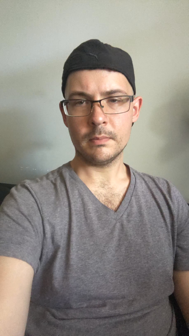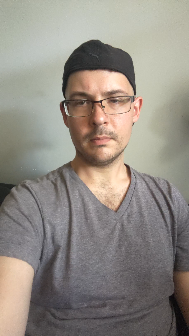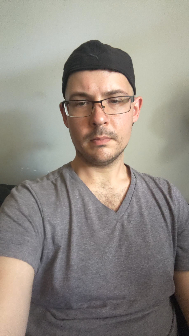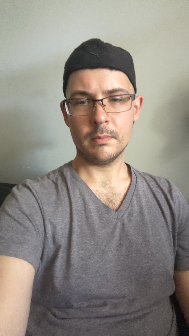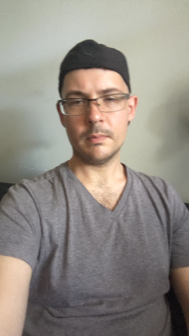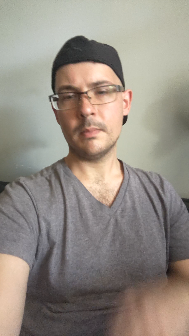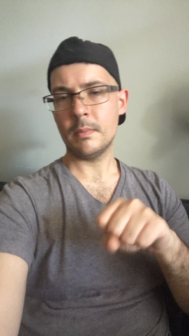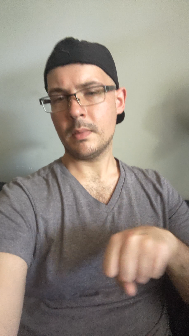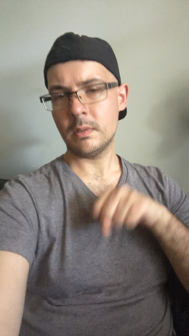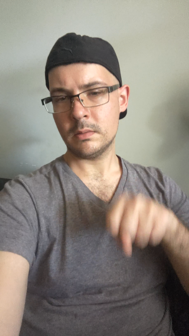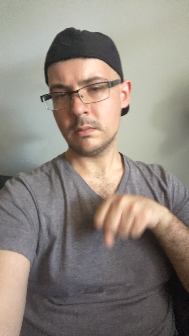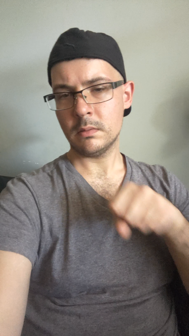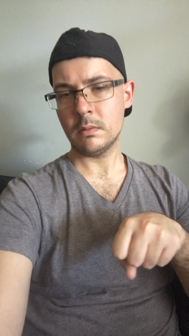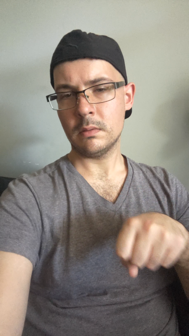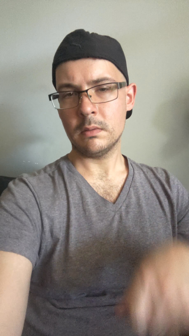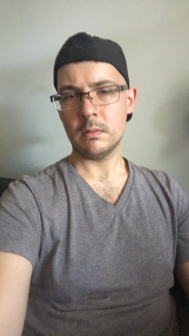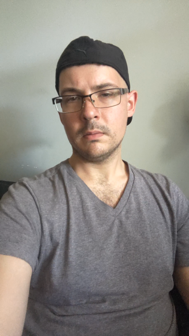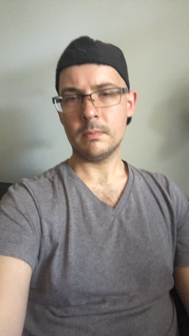bicycle